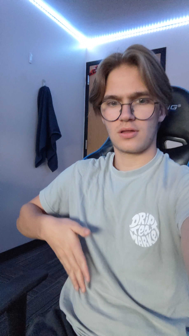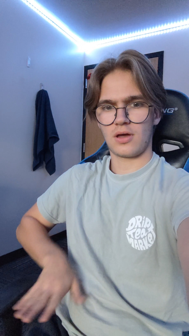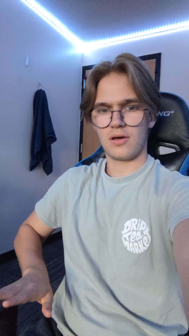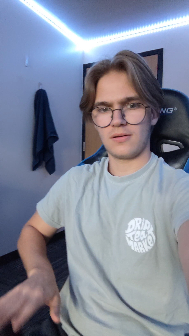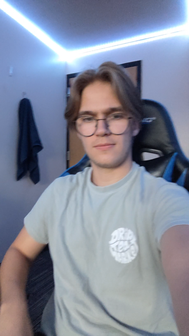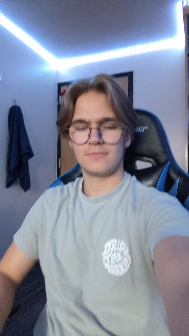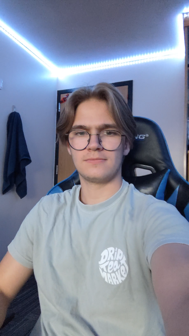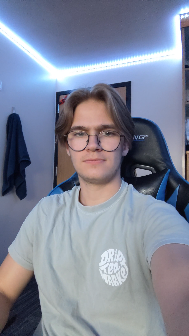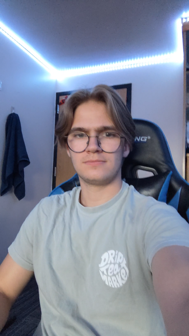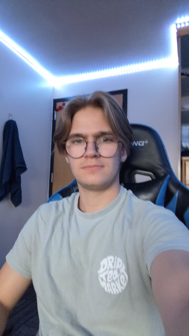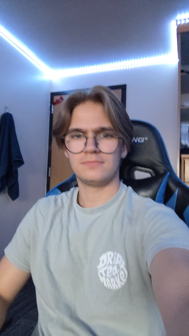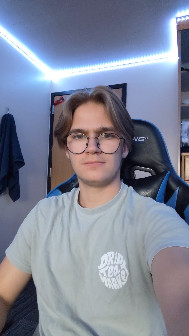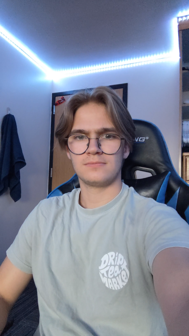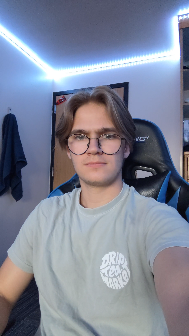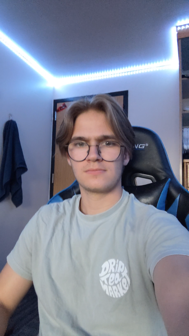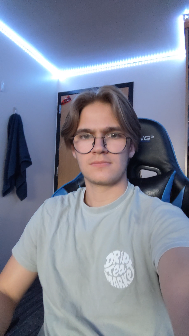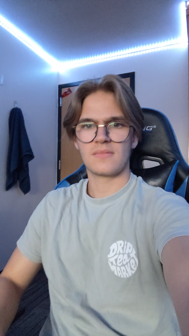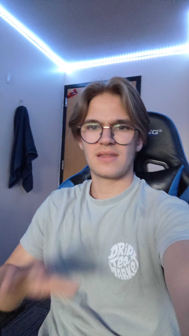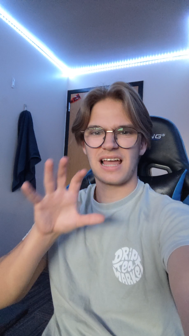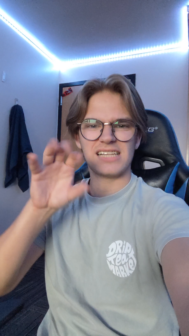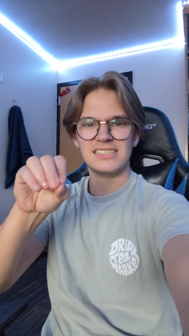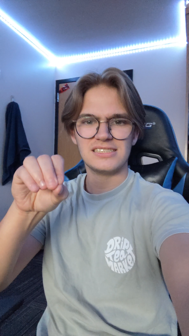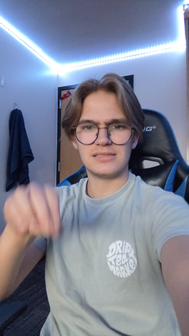bite